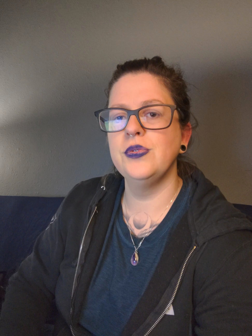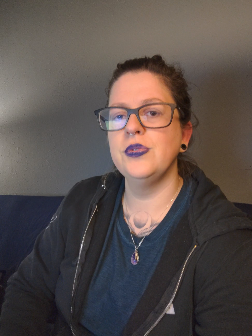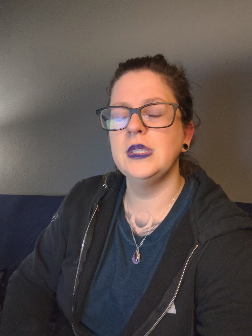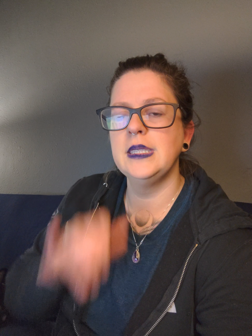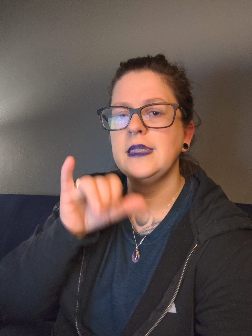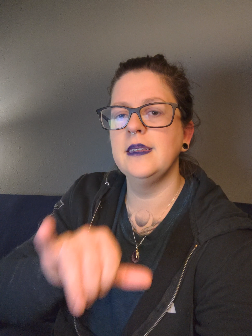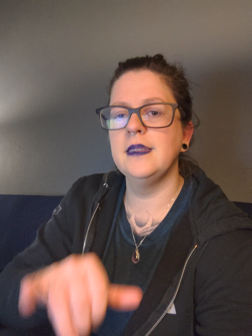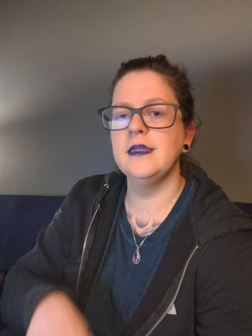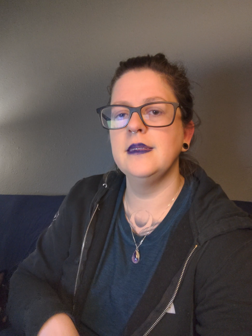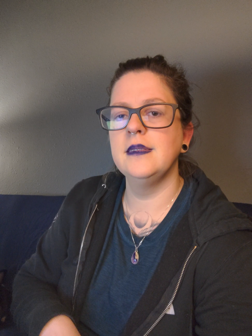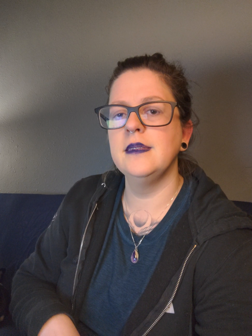stay